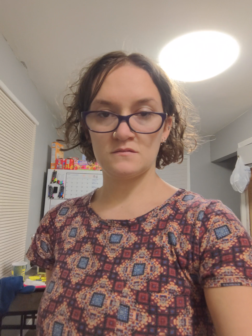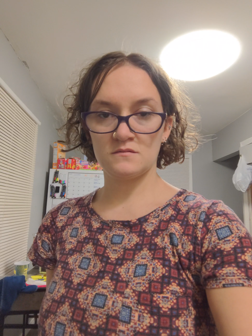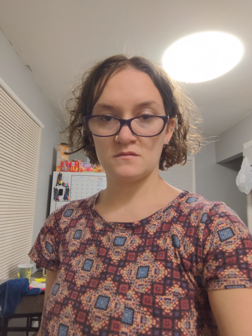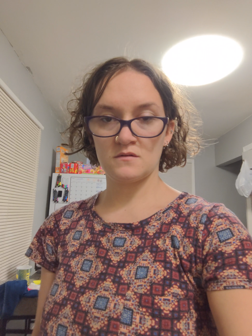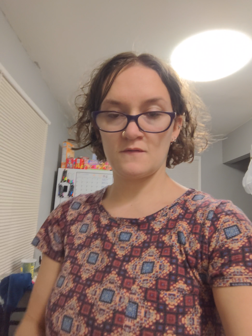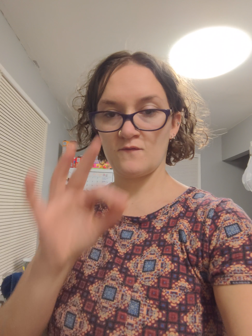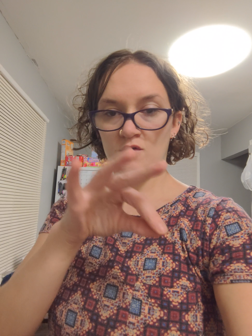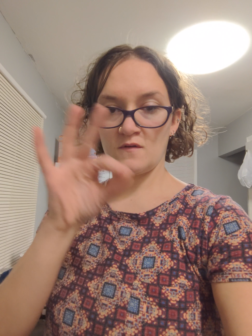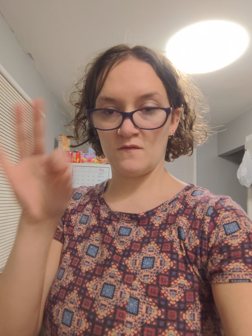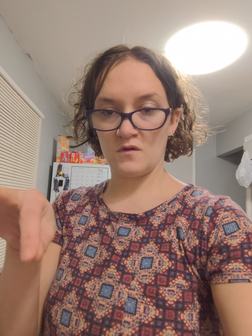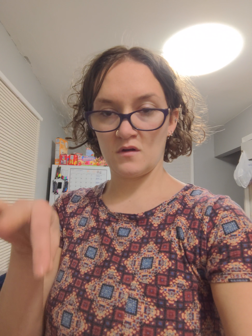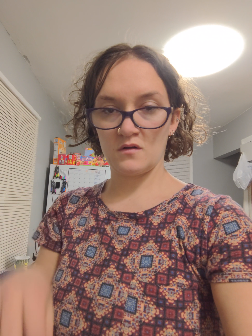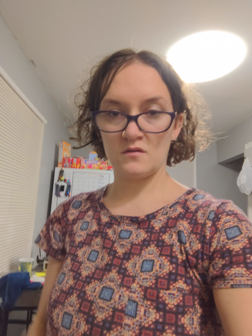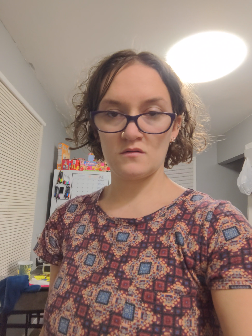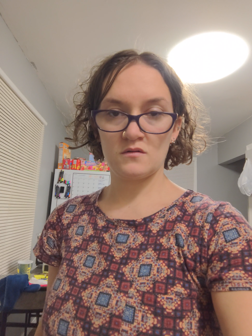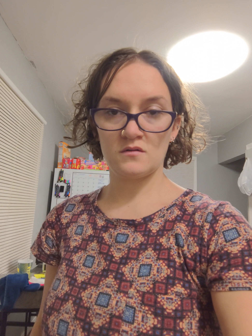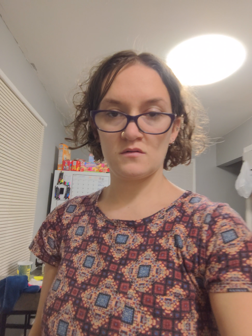french fries